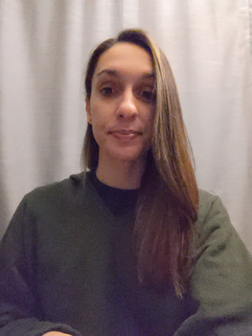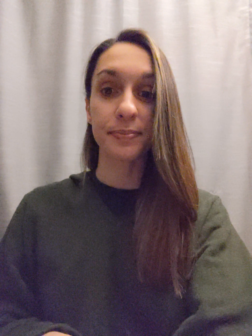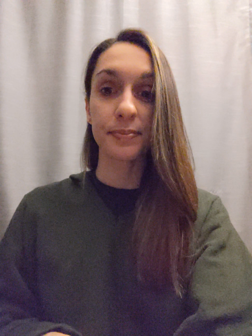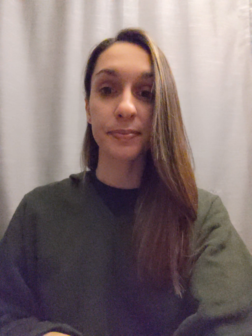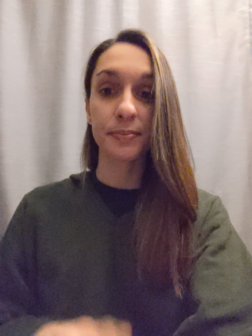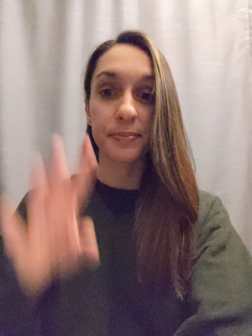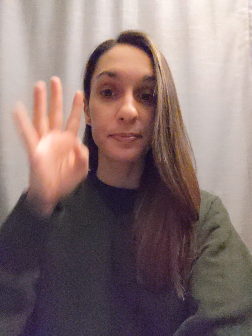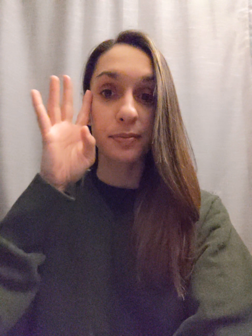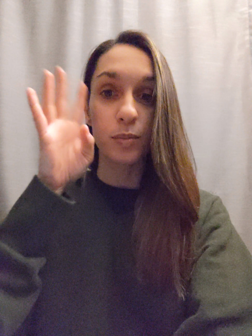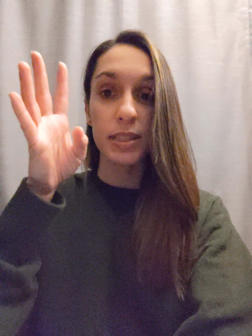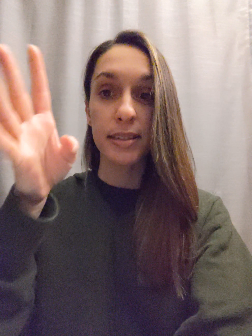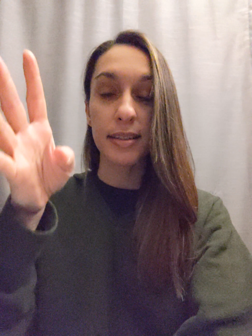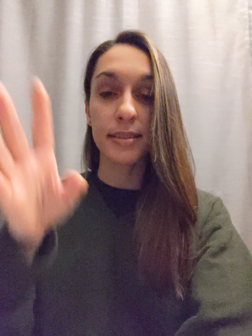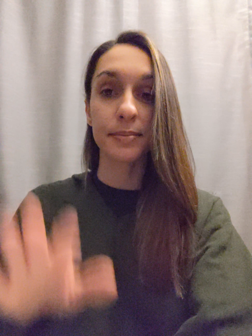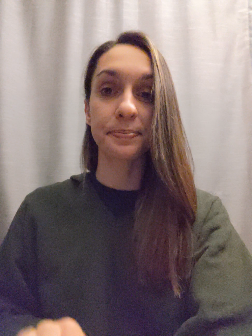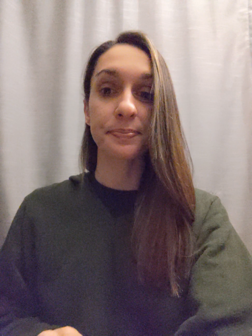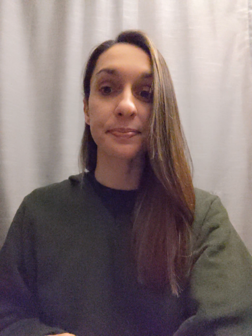pretend